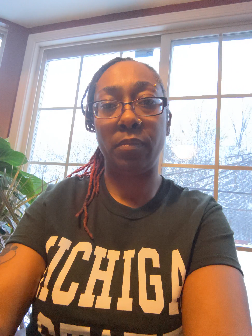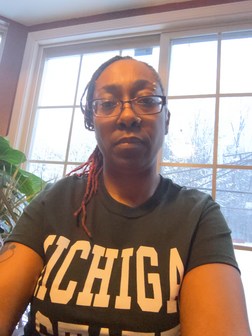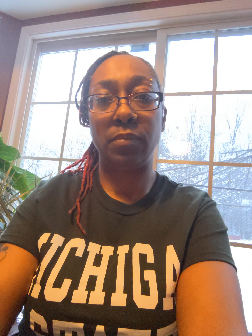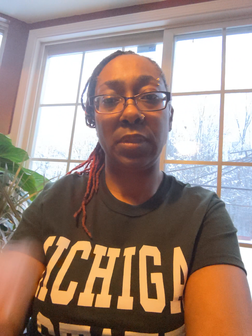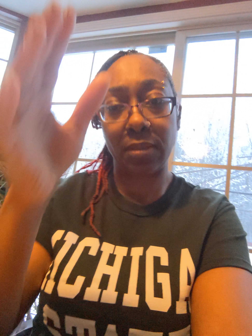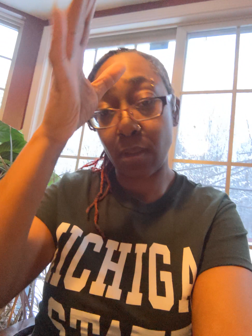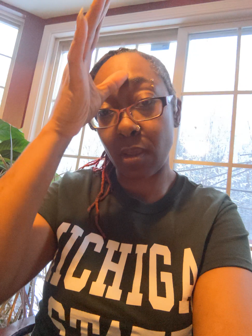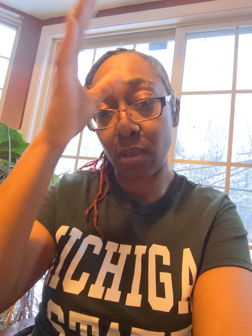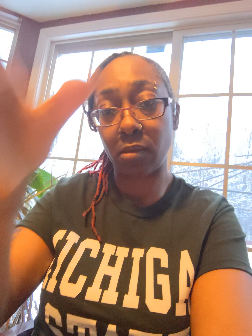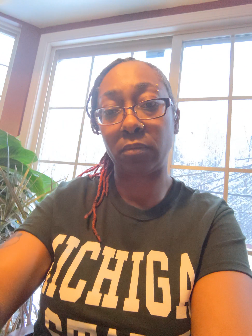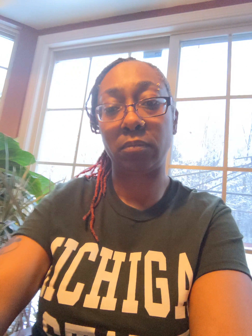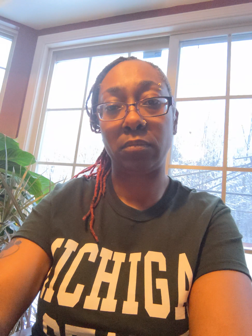dad